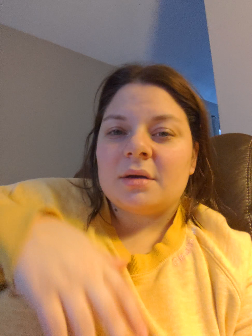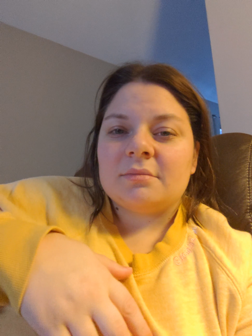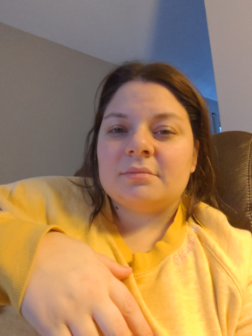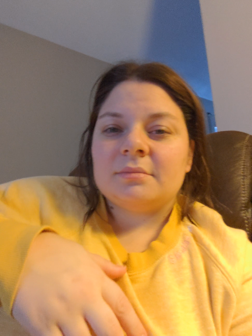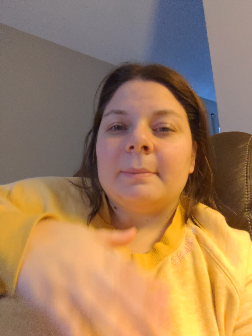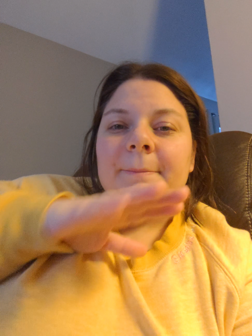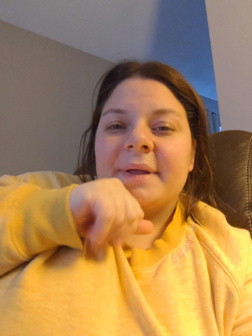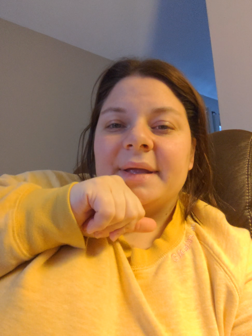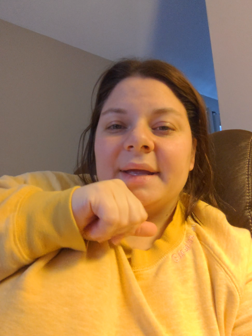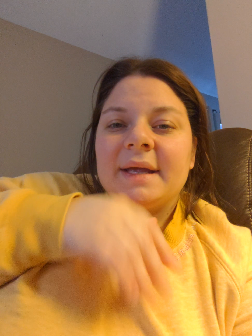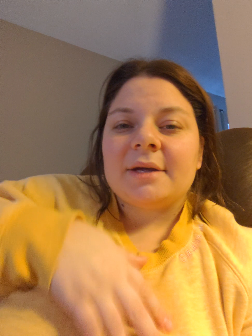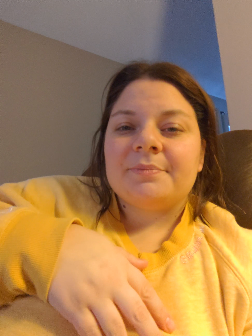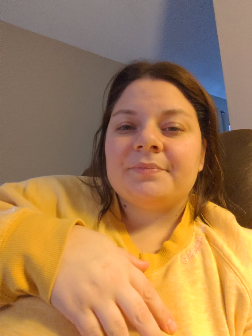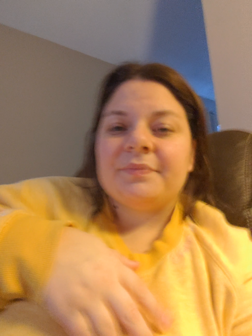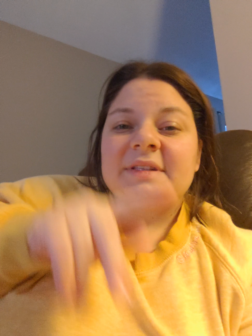pig